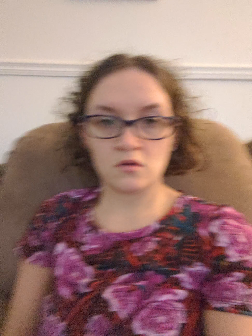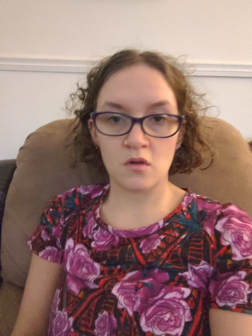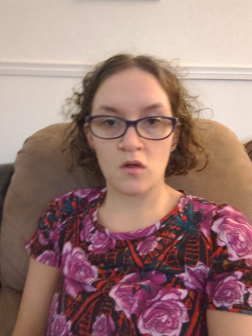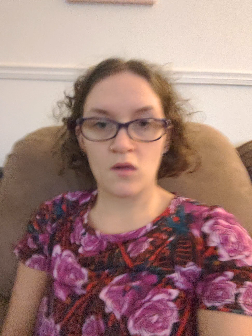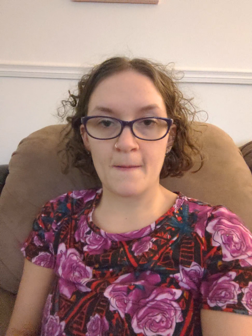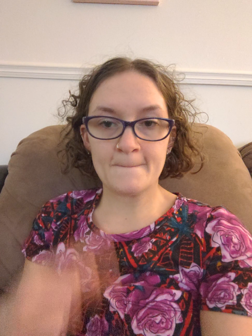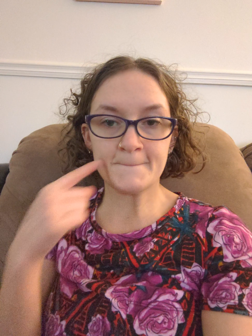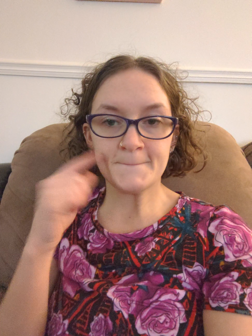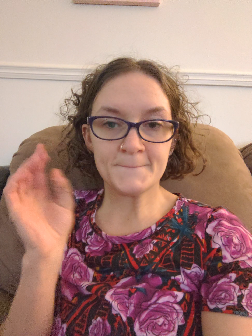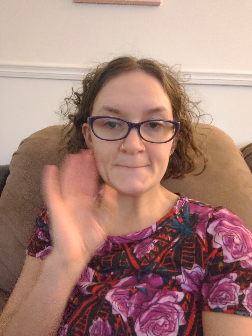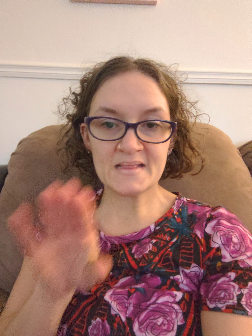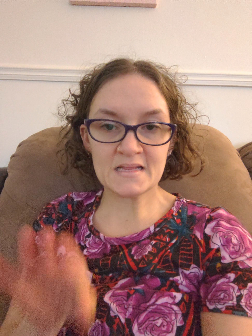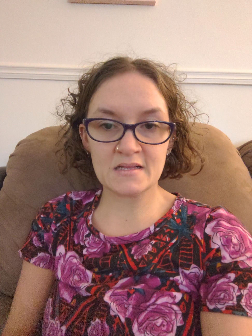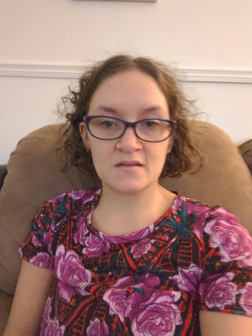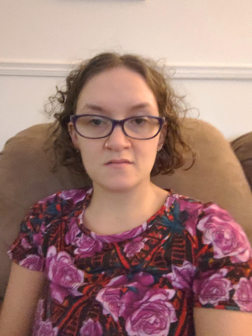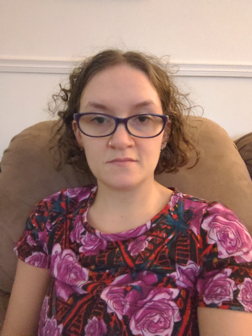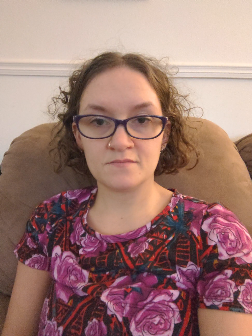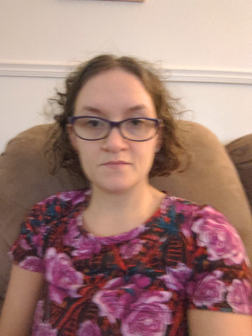bee